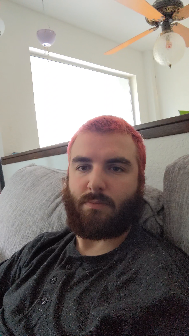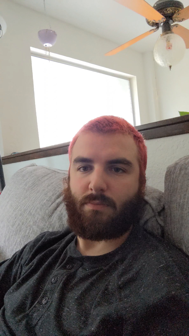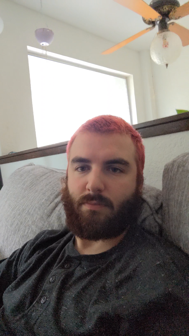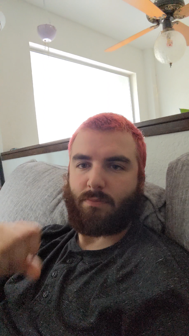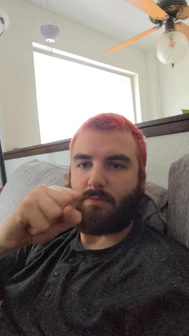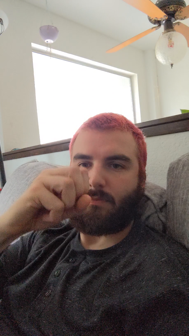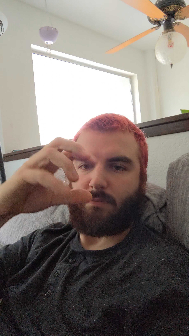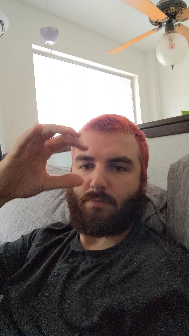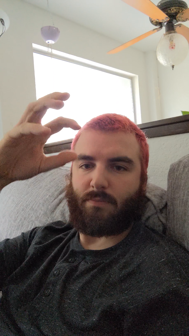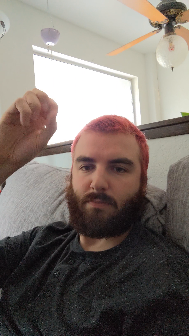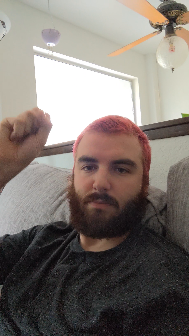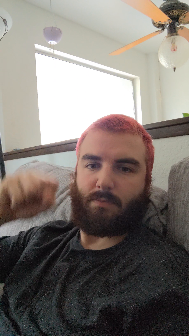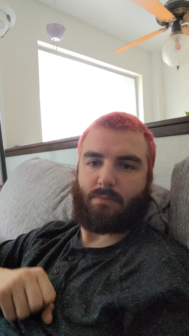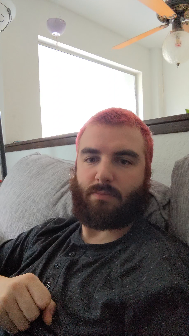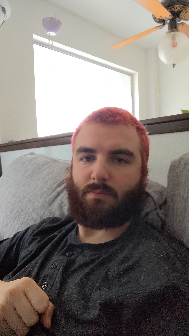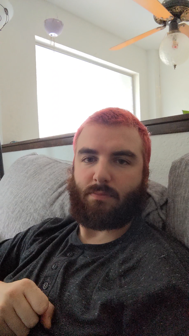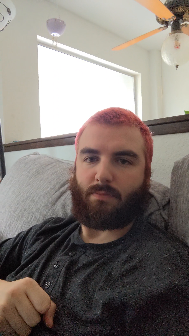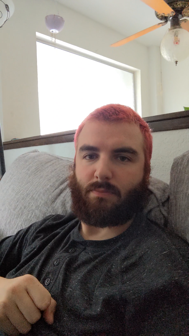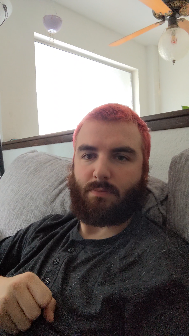bubbles